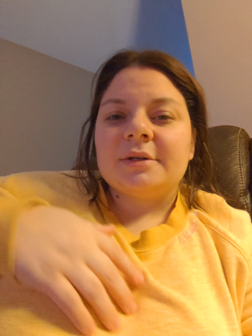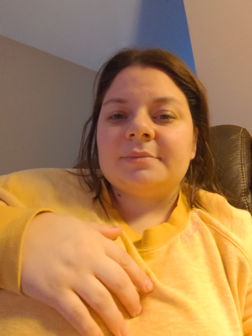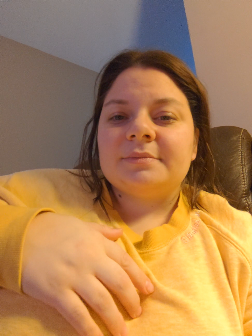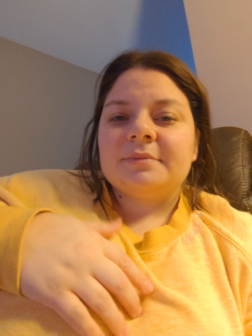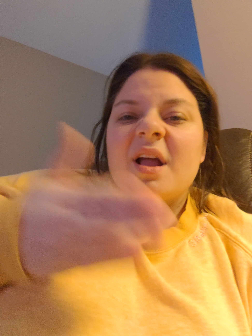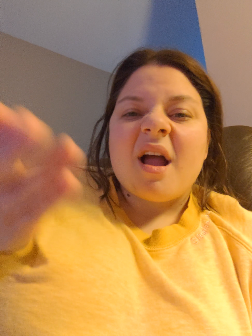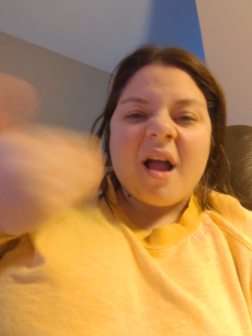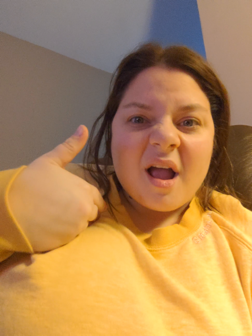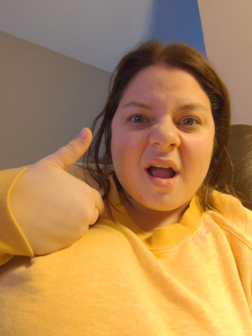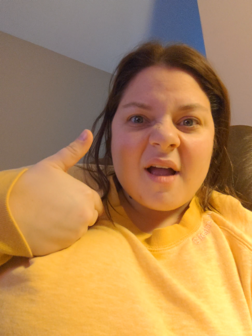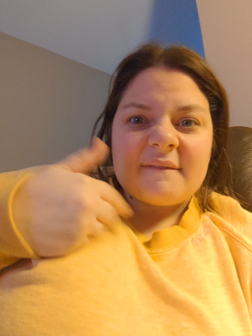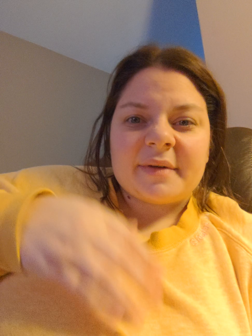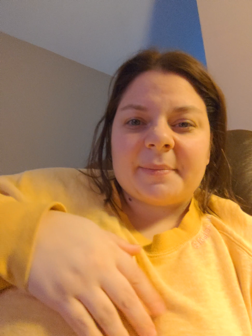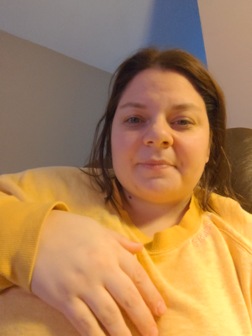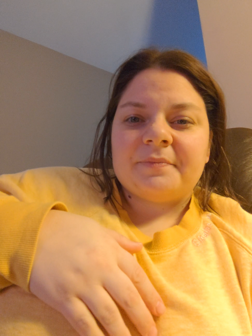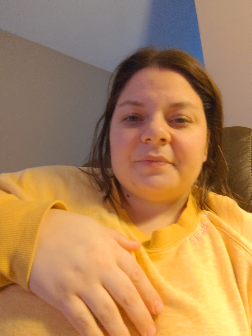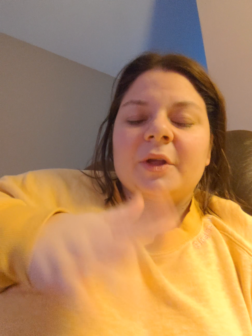have